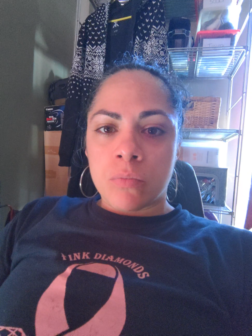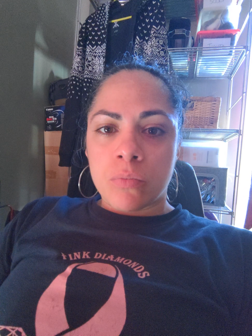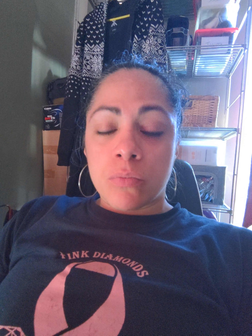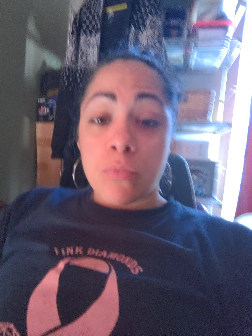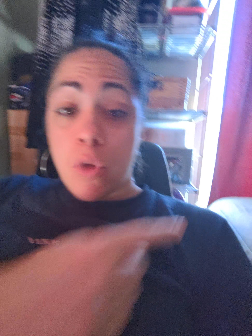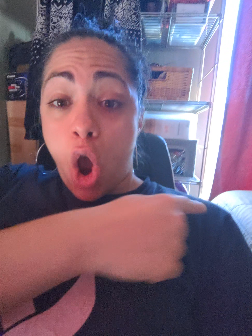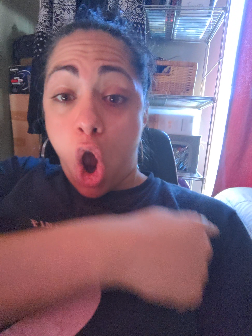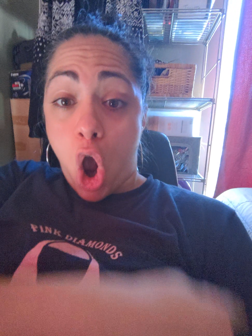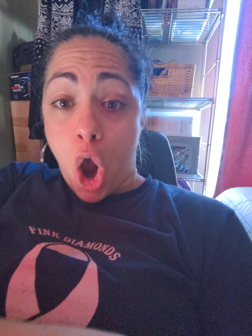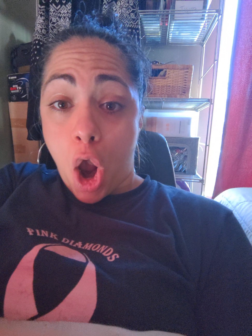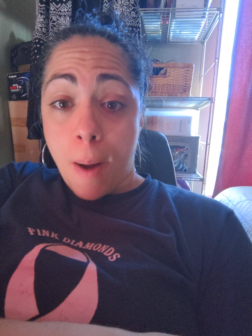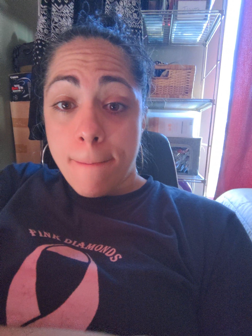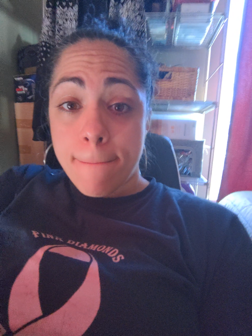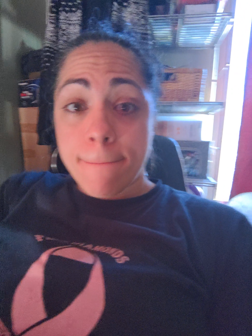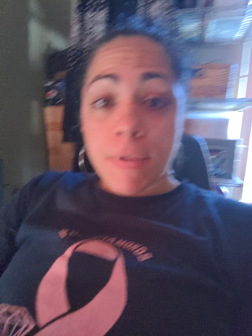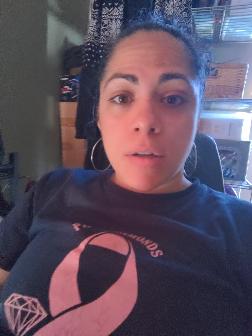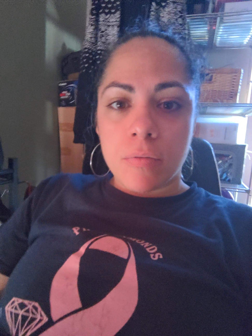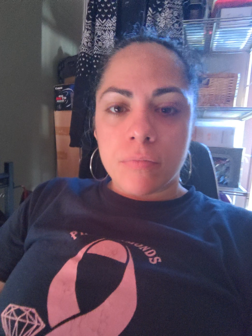arm